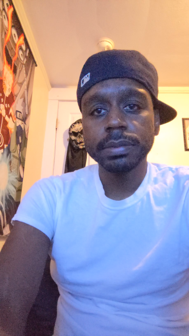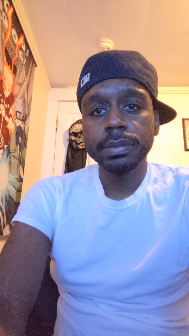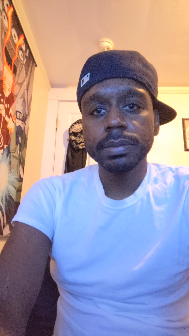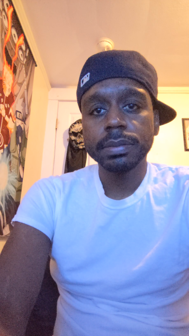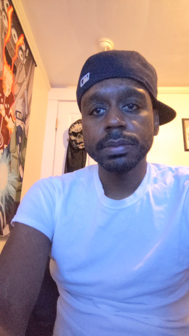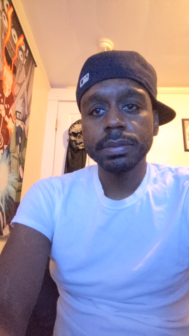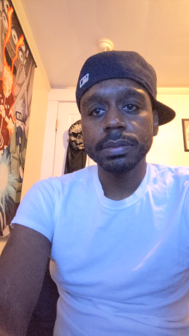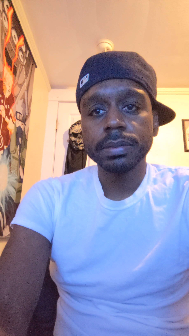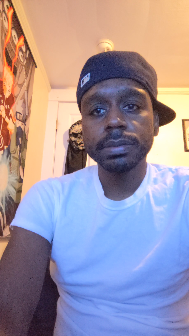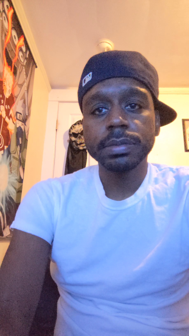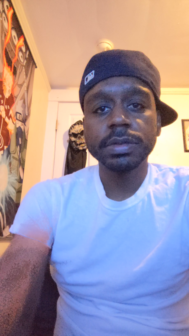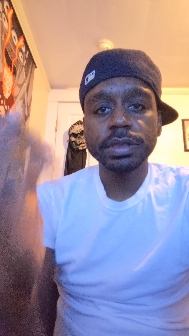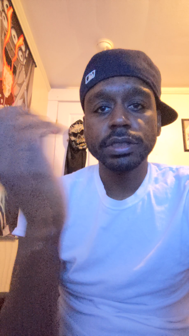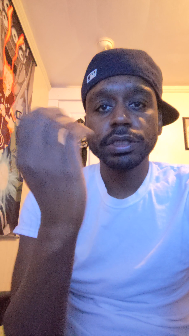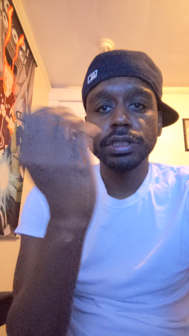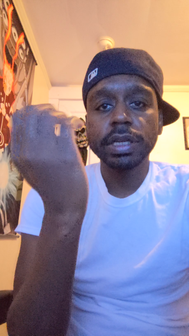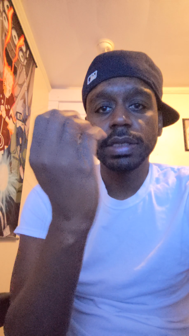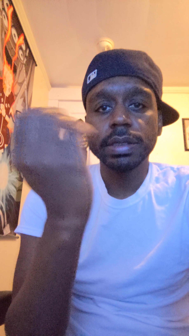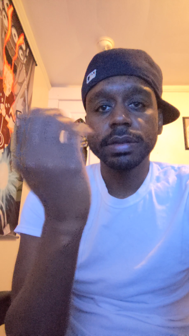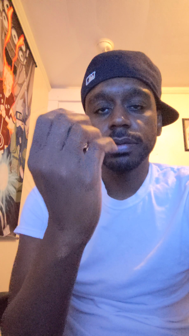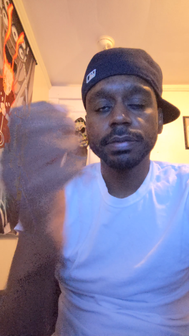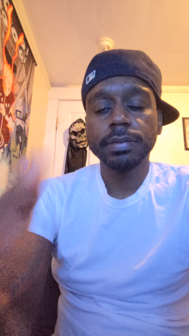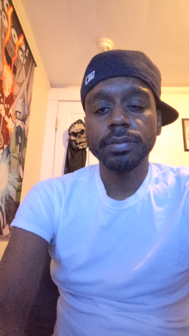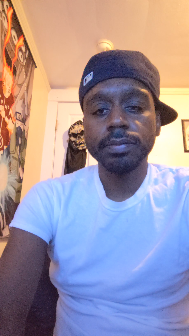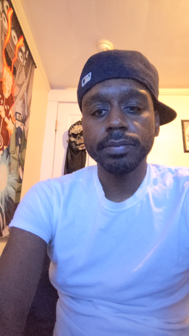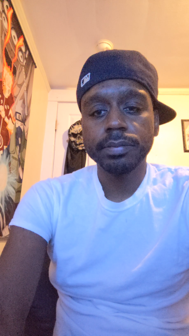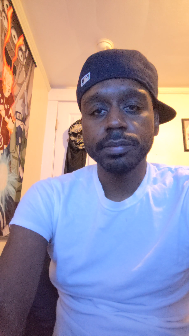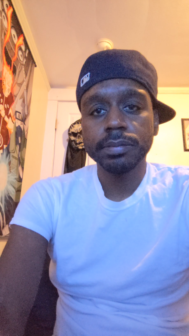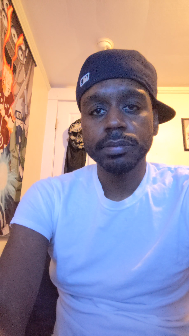shake